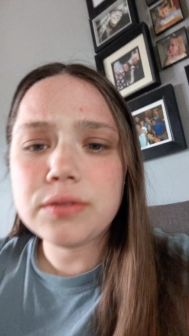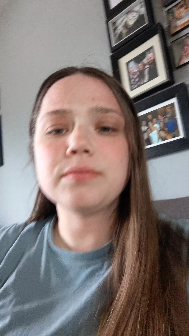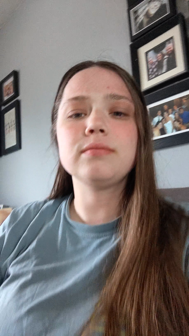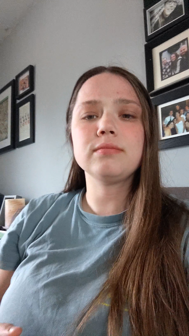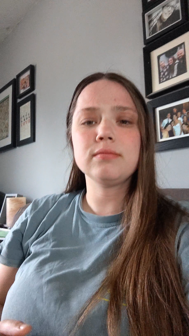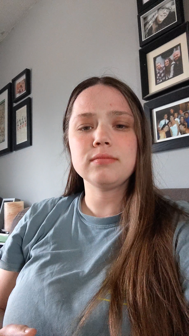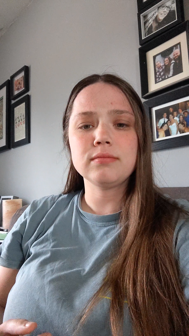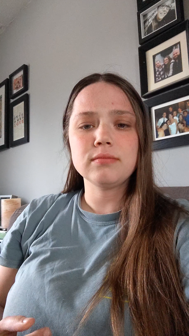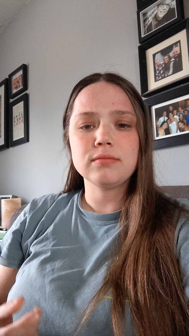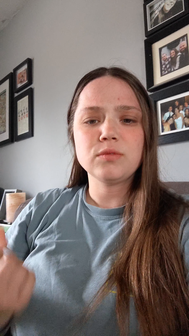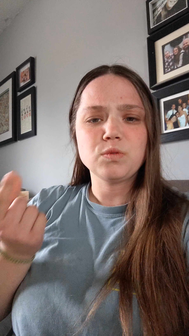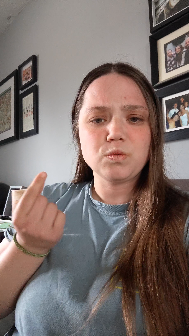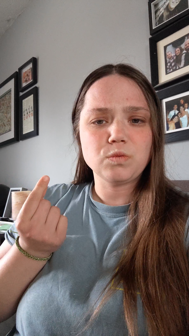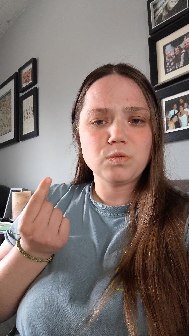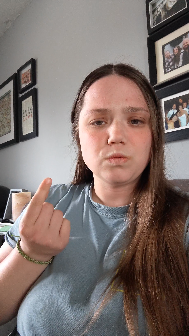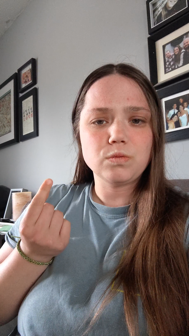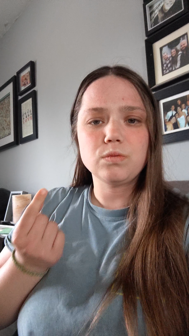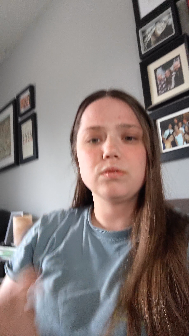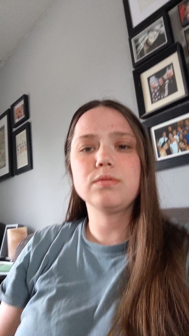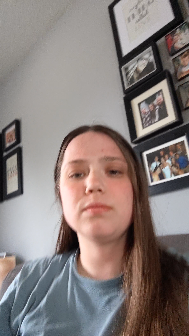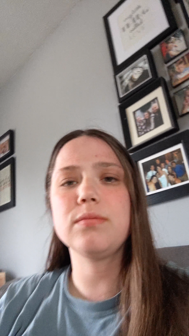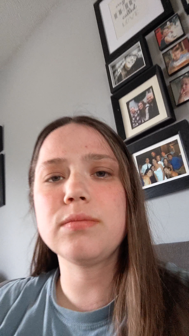do